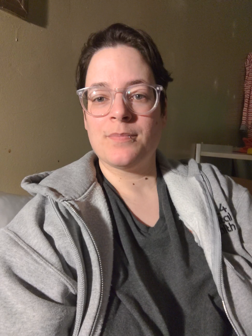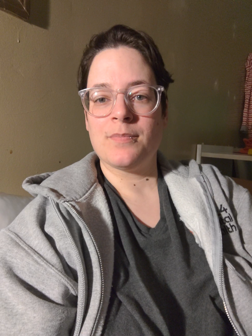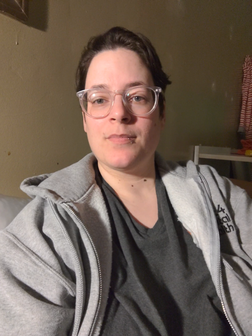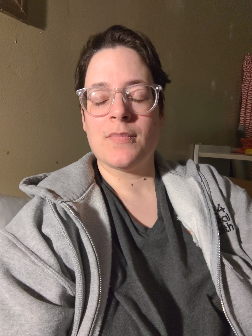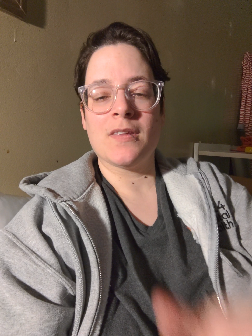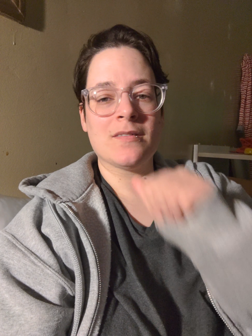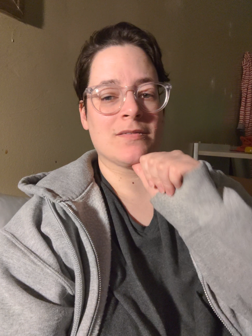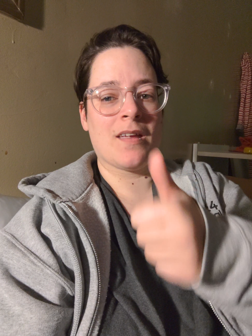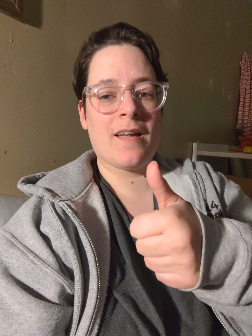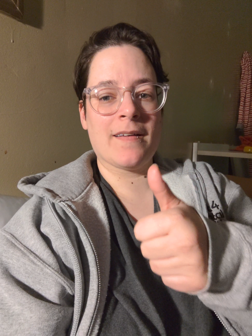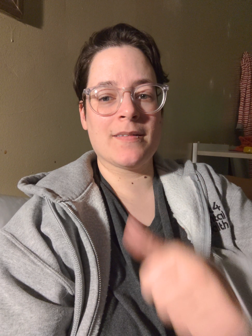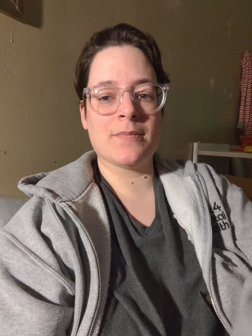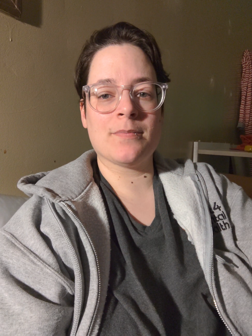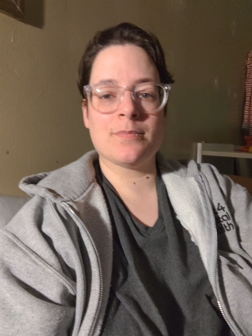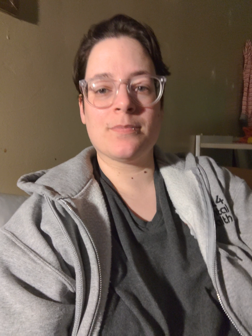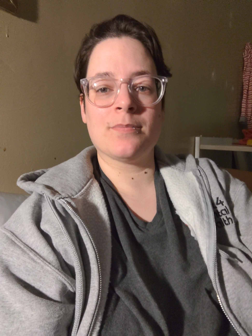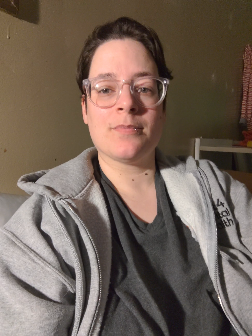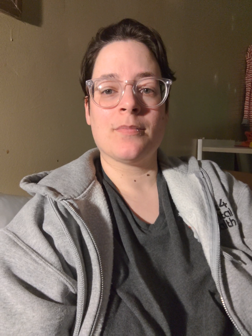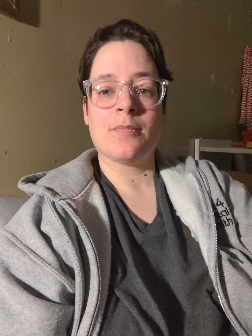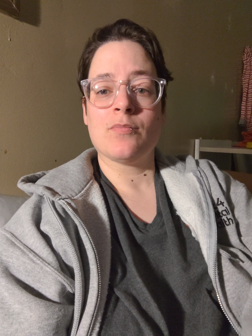not